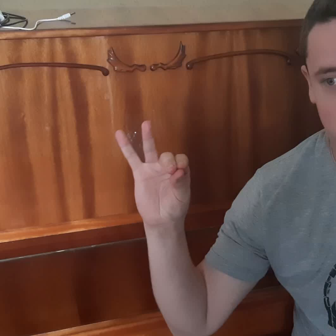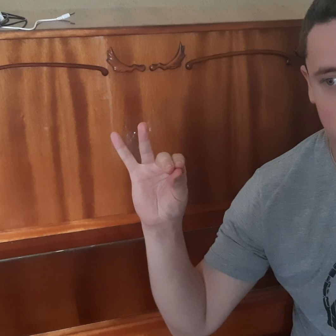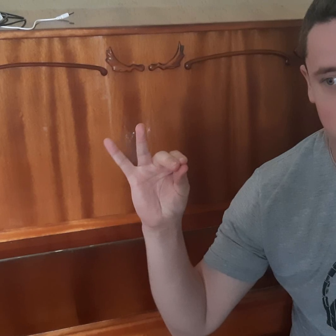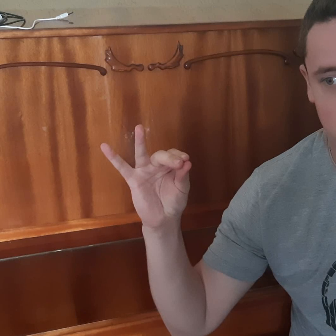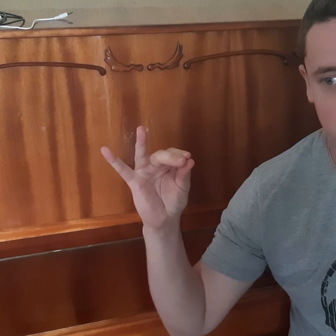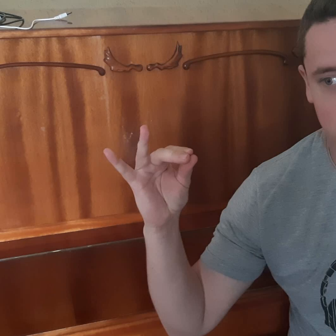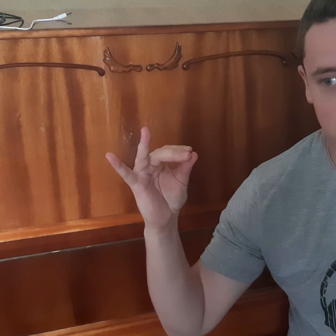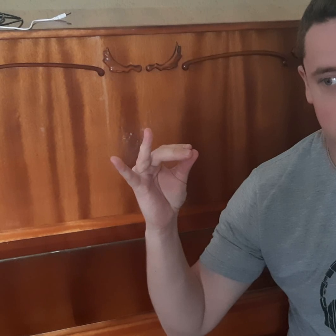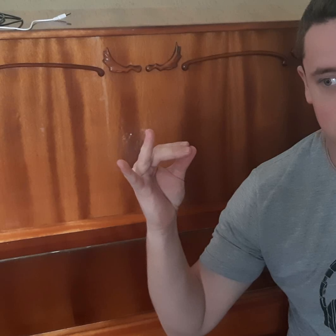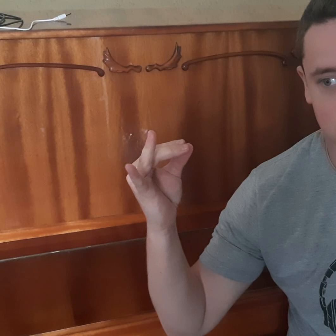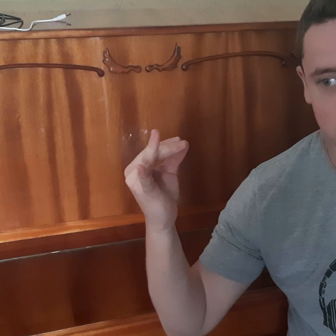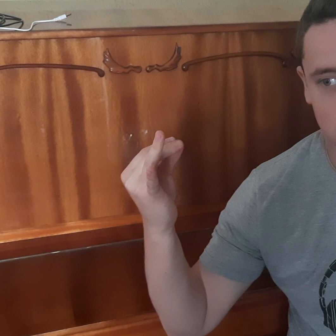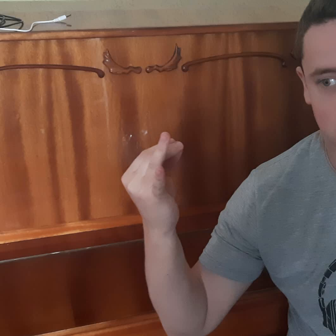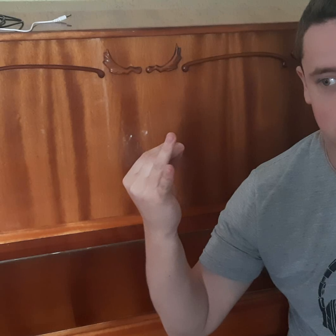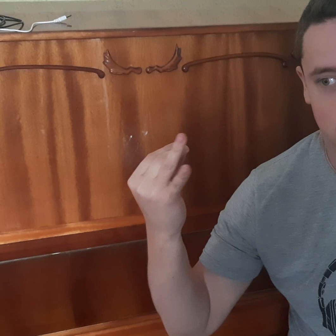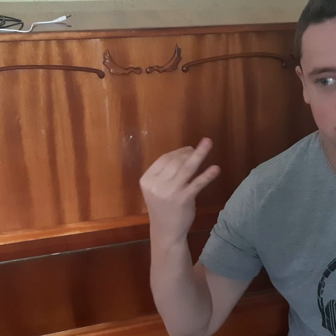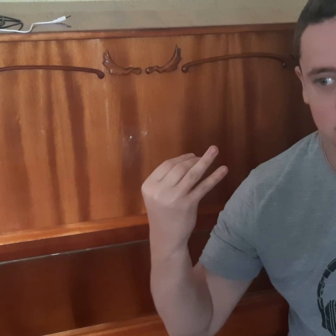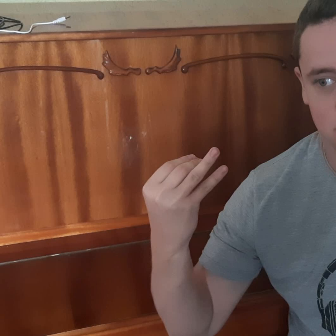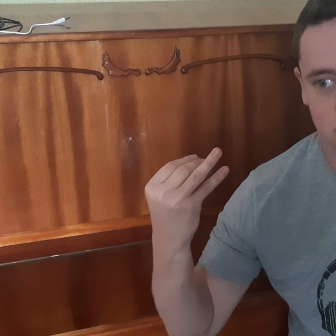Й